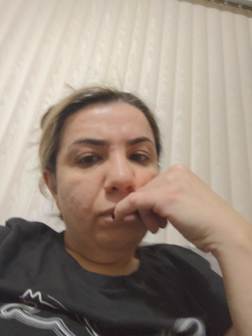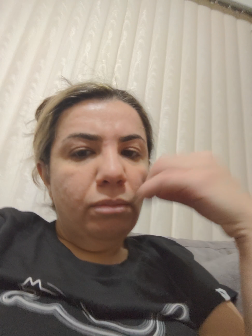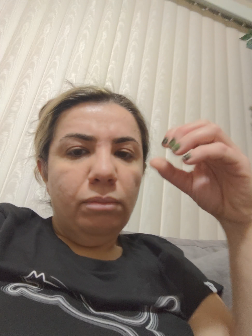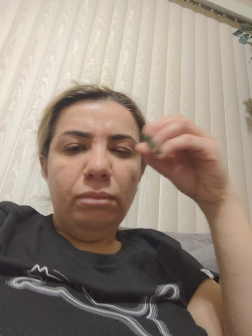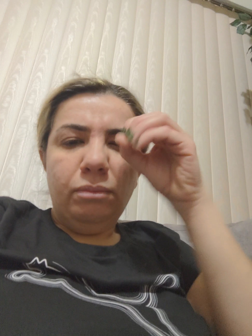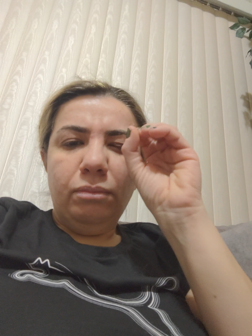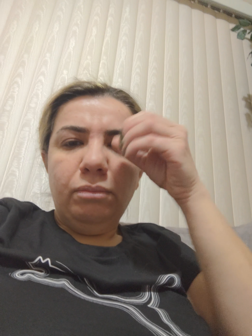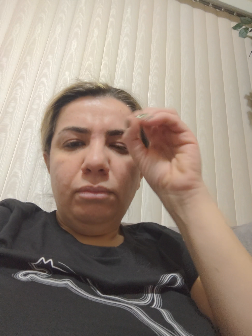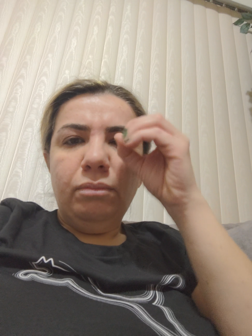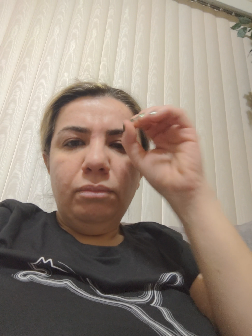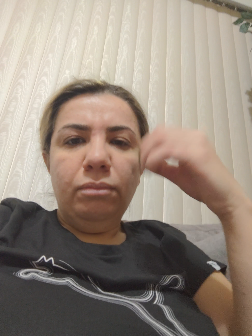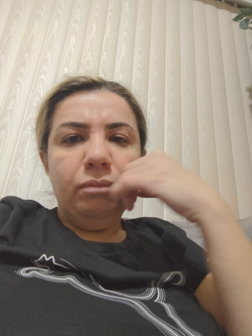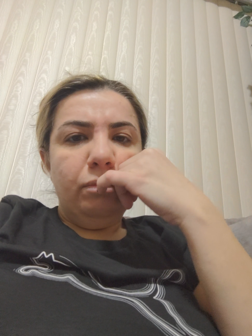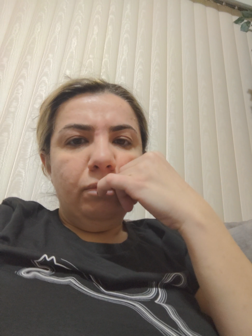owl